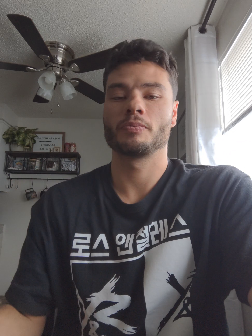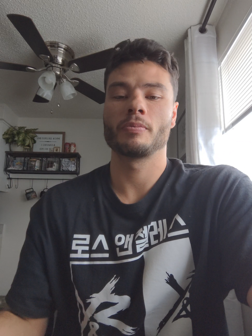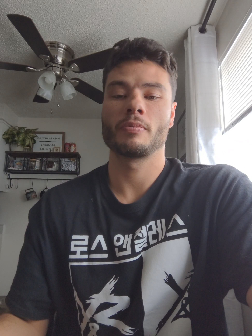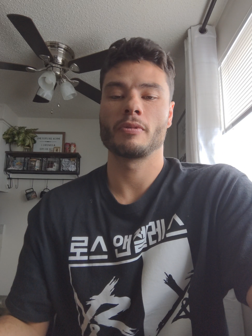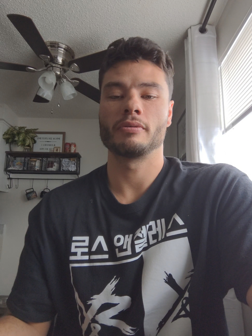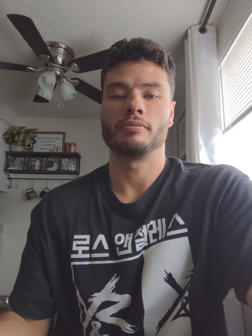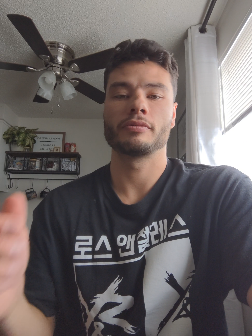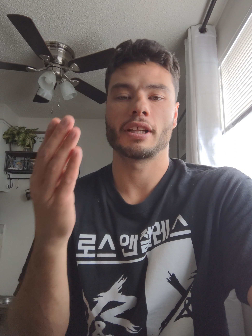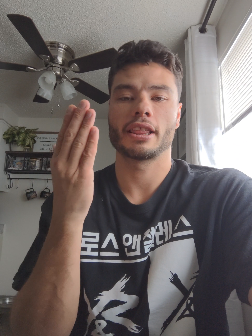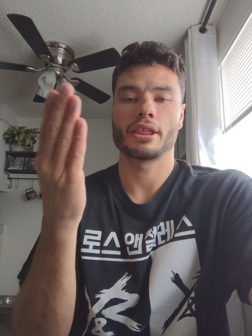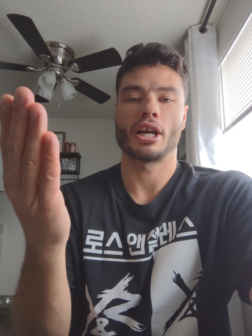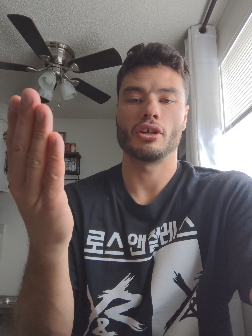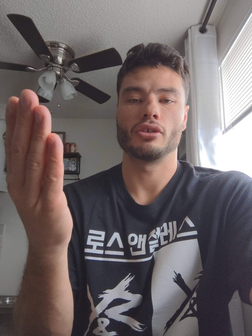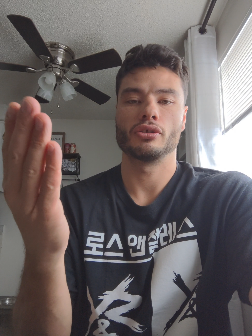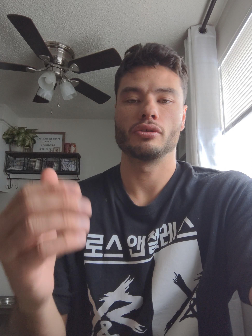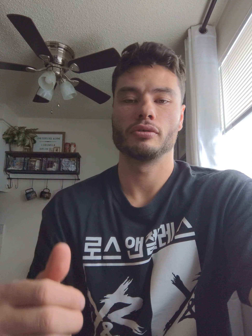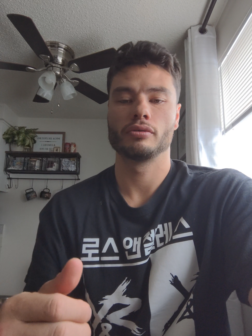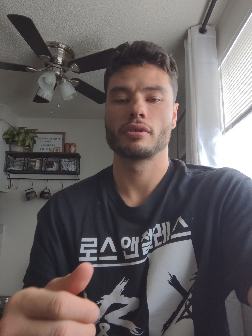there